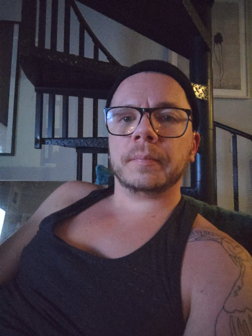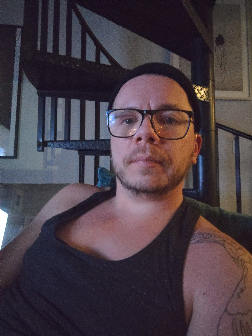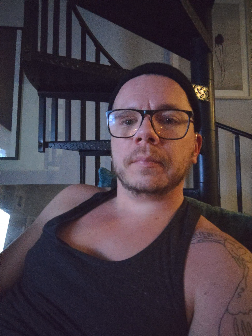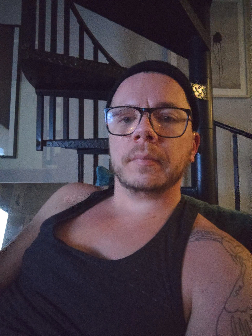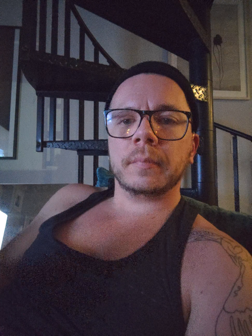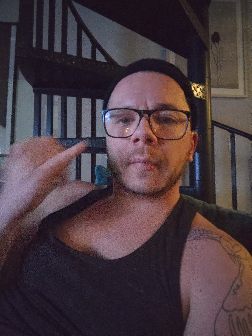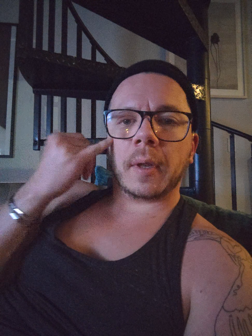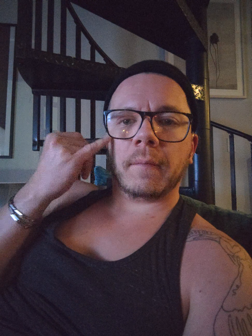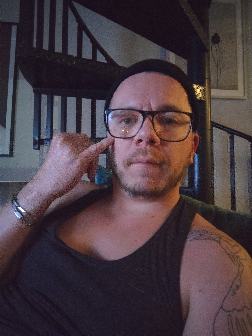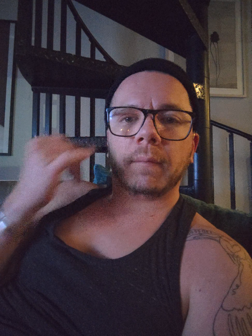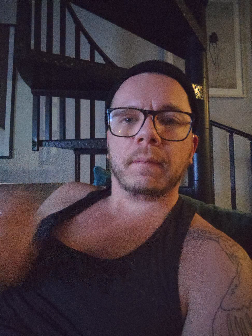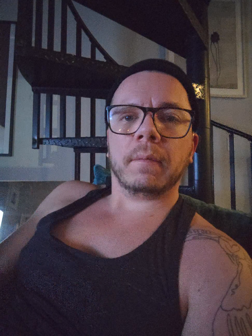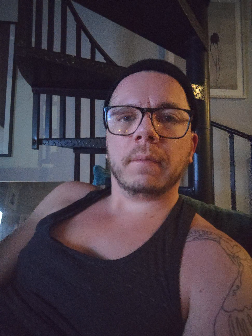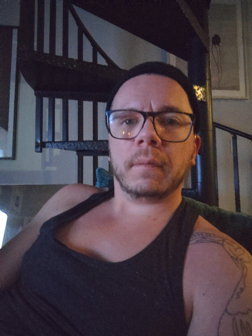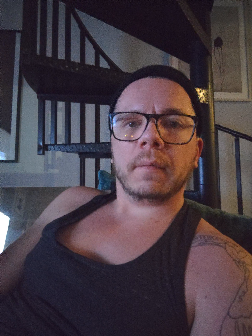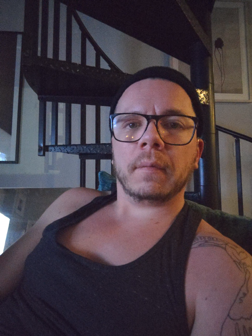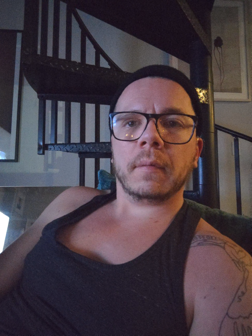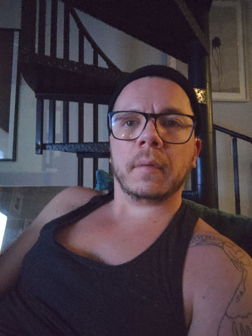if